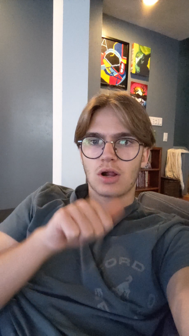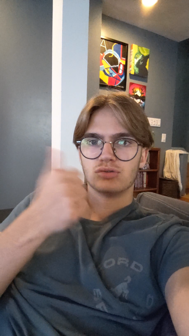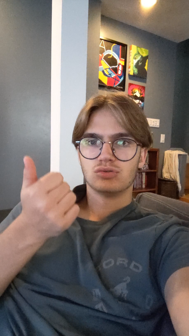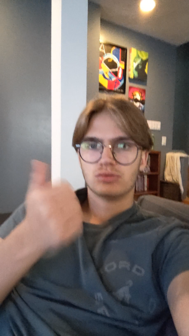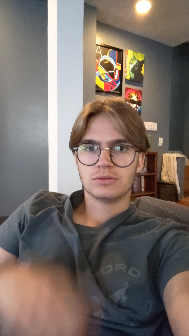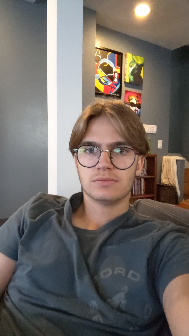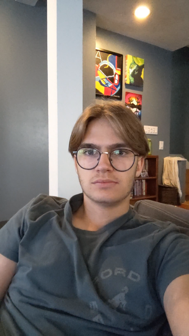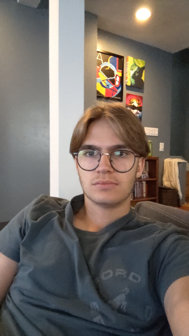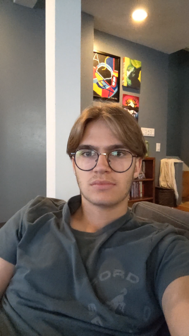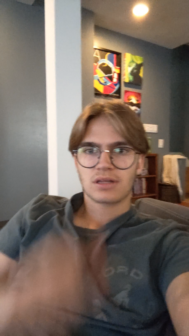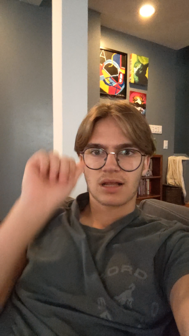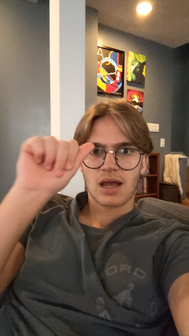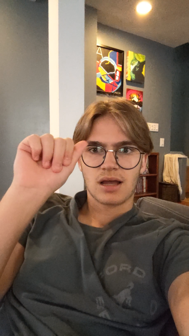knock